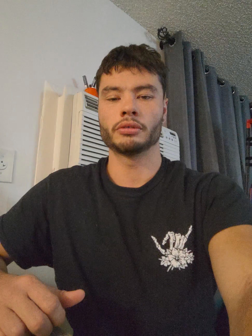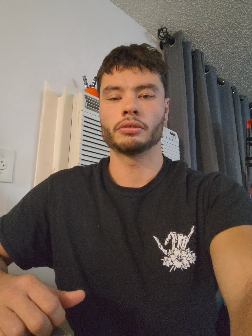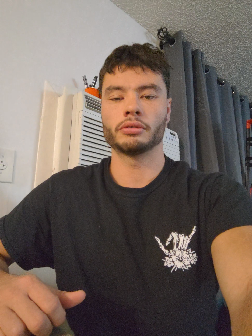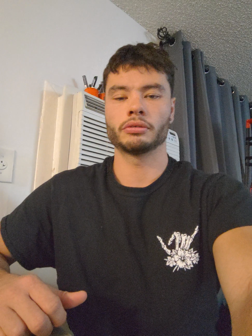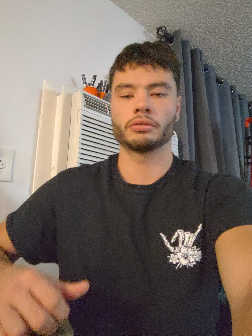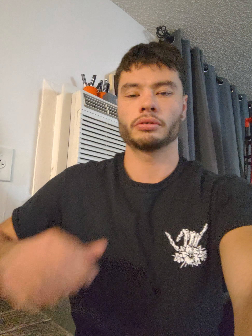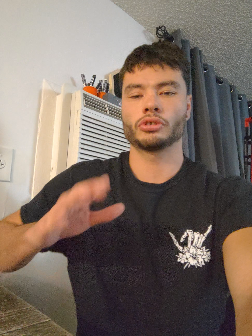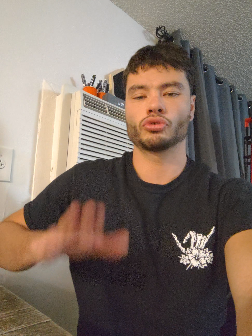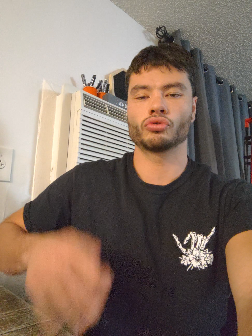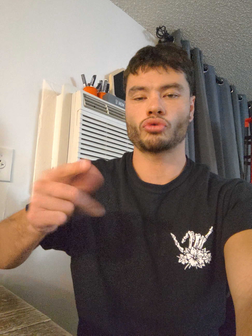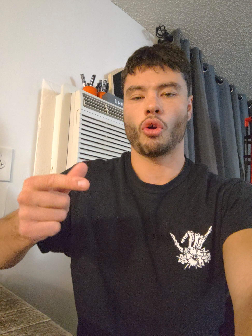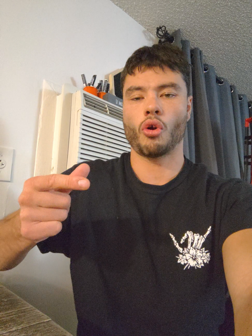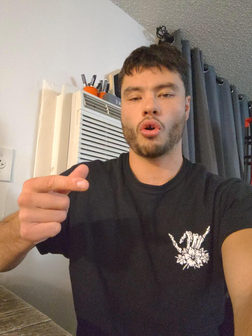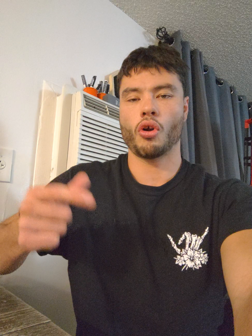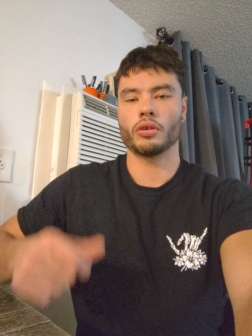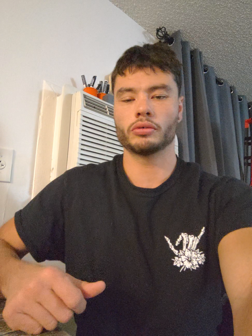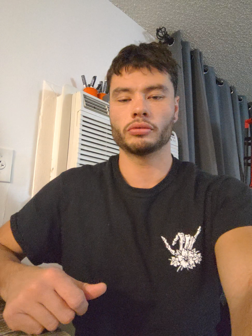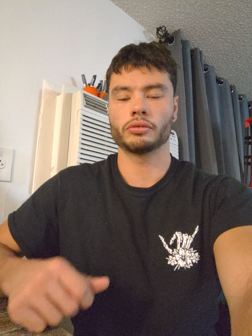dog